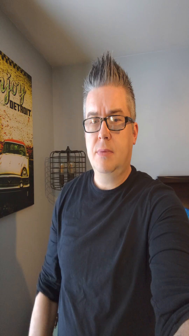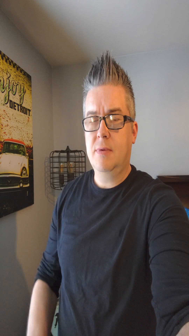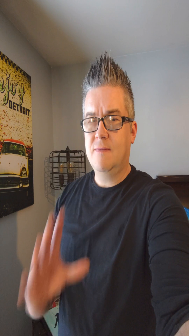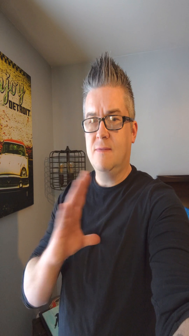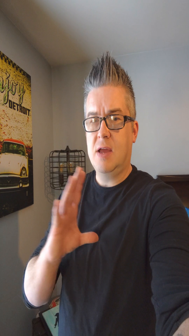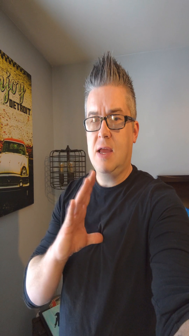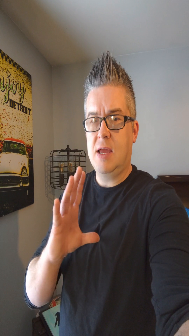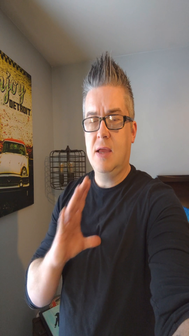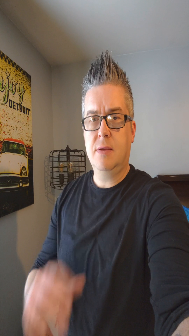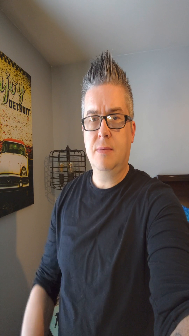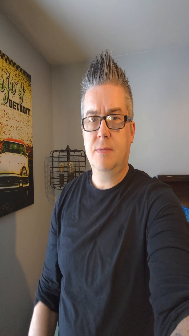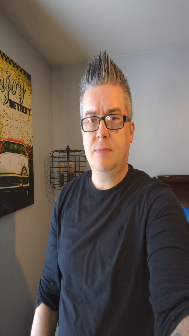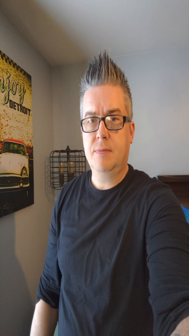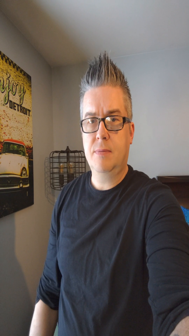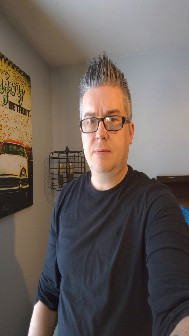fine